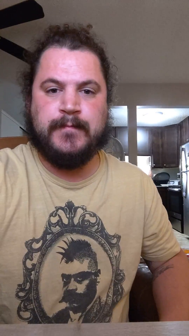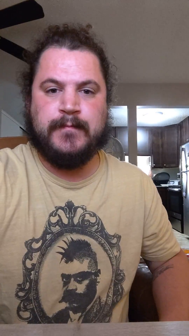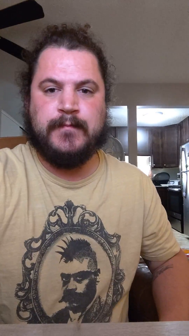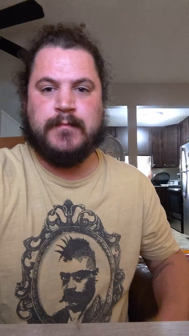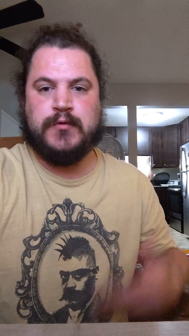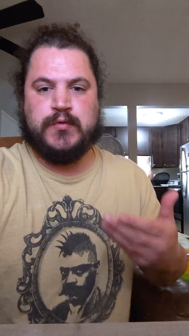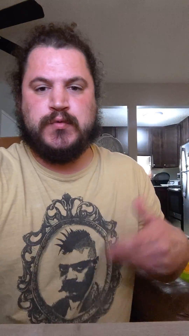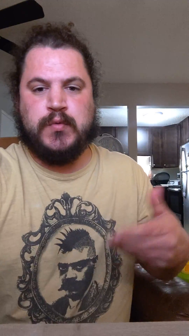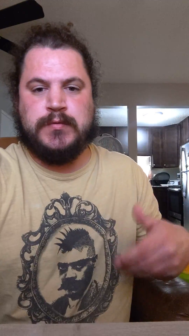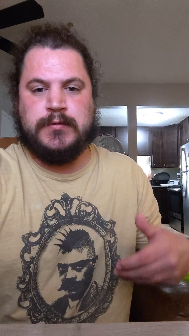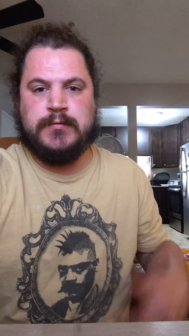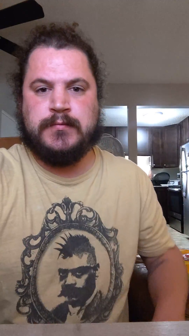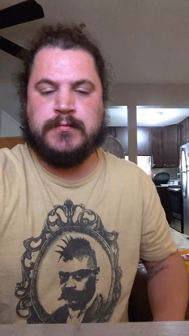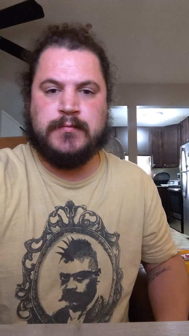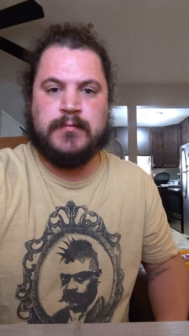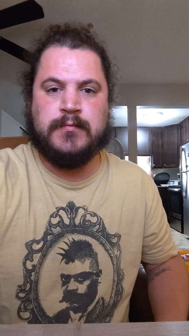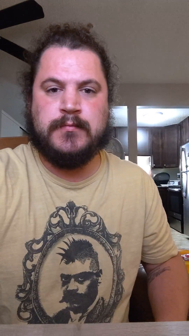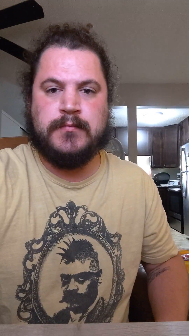shorts